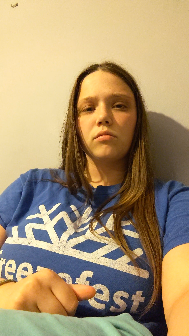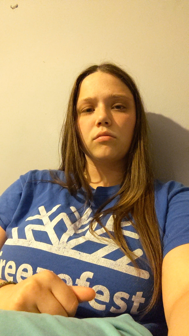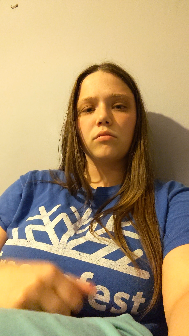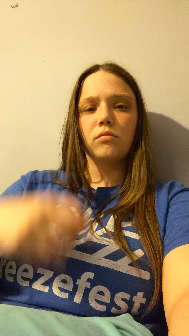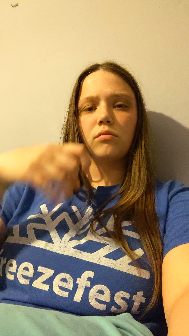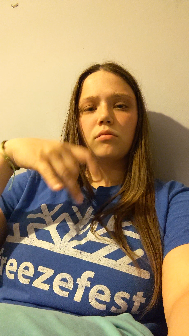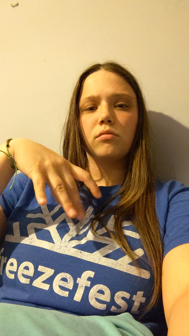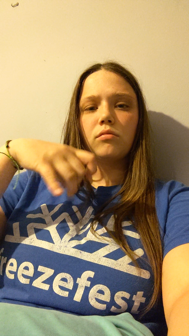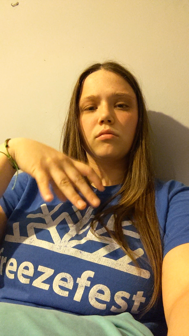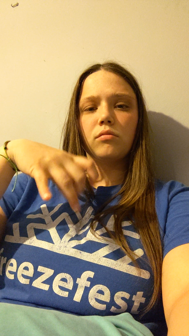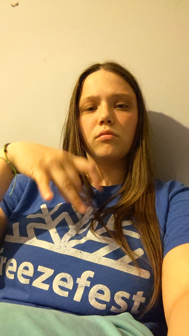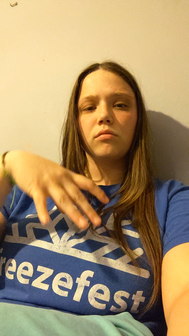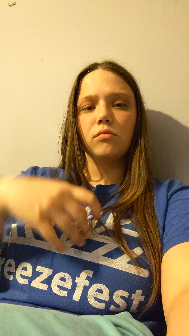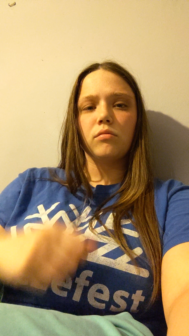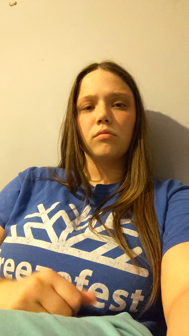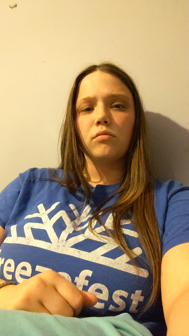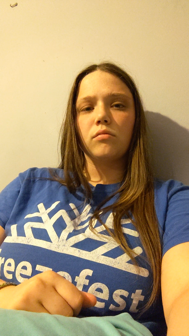pumpkin